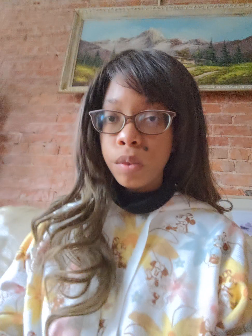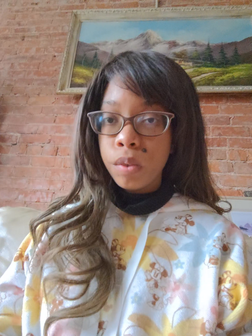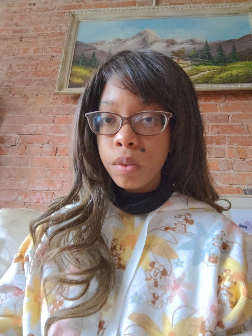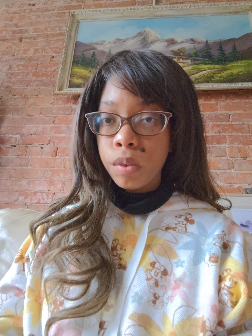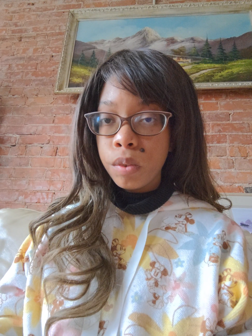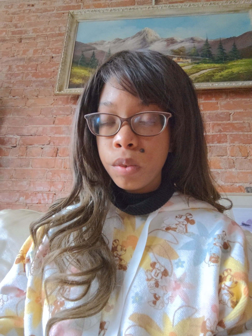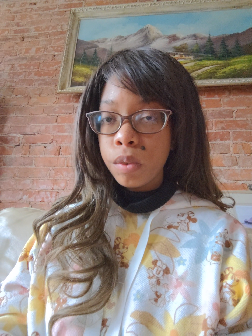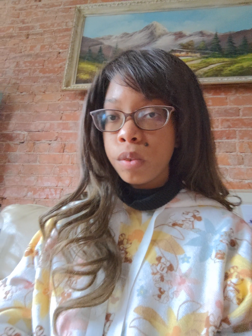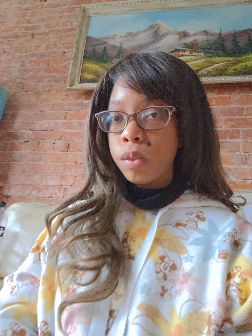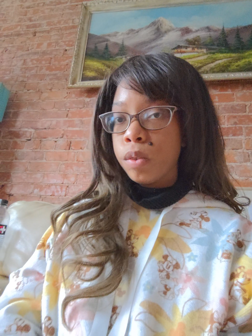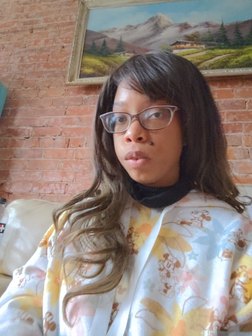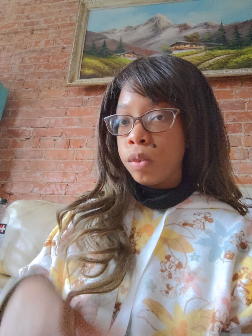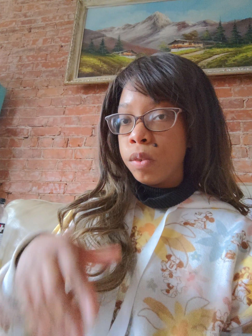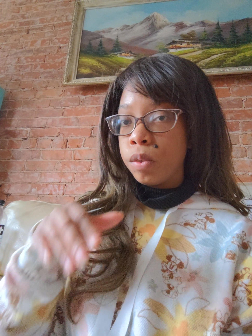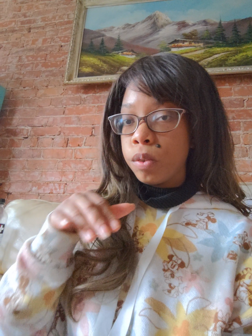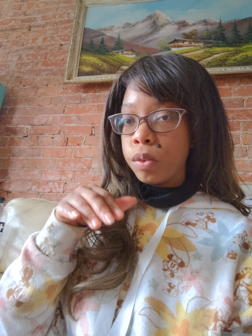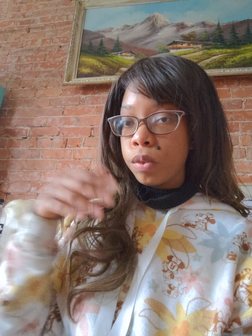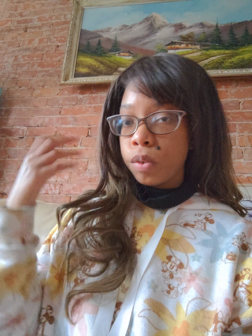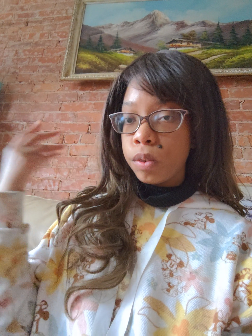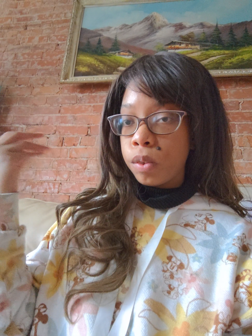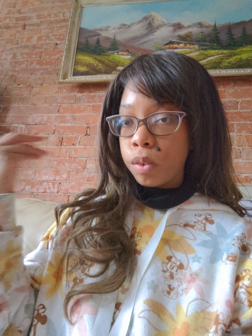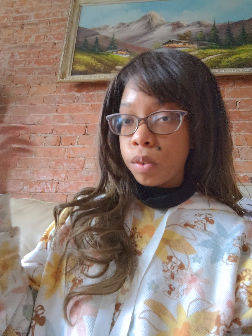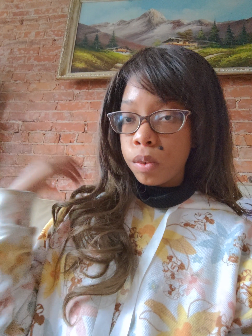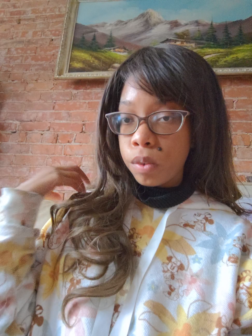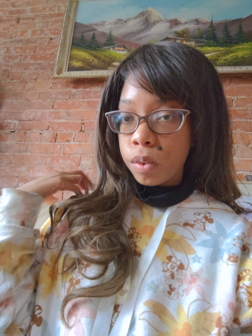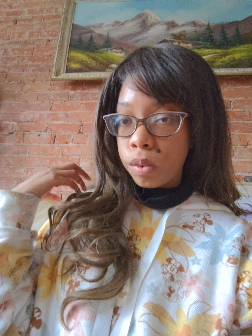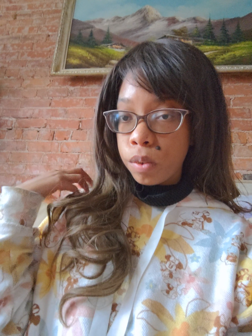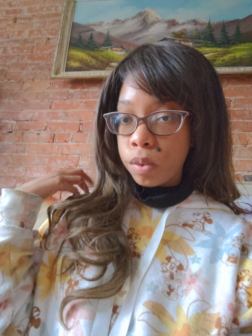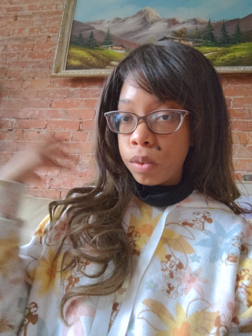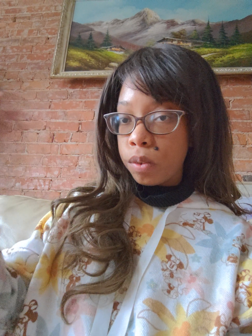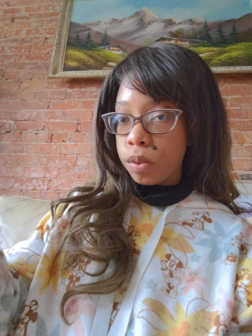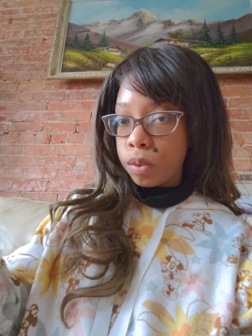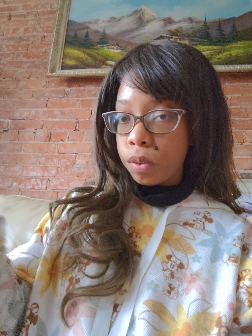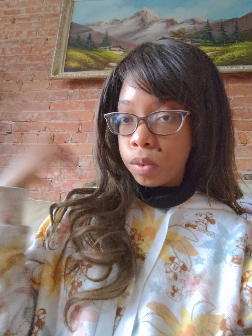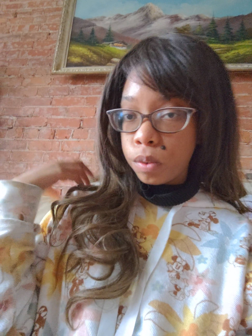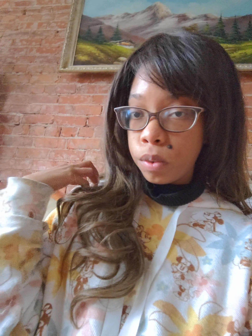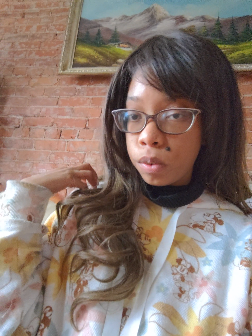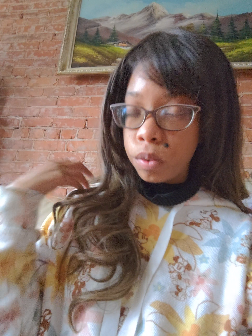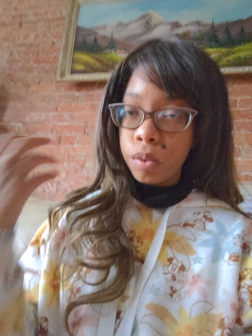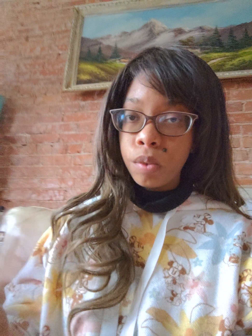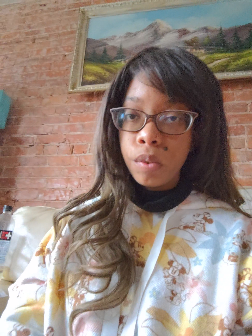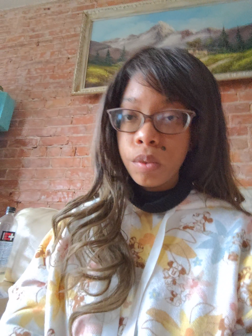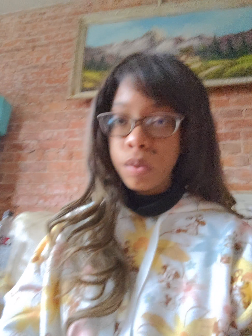outside